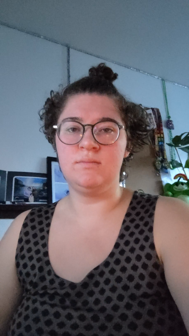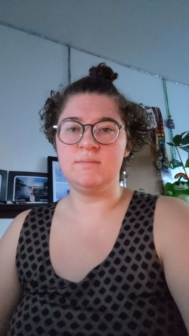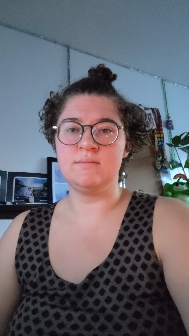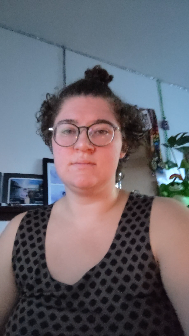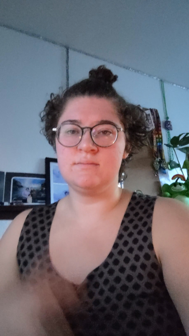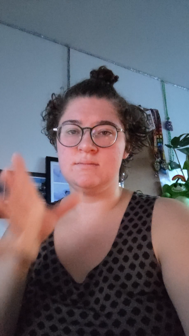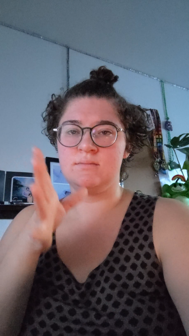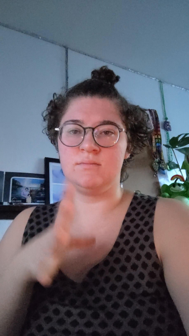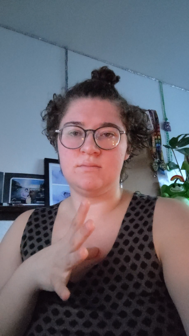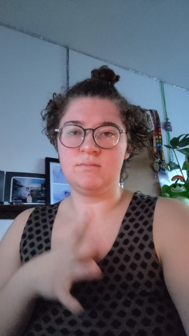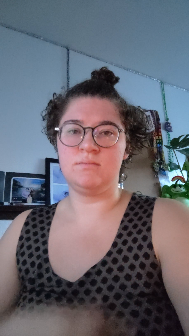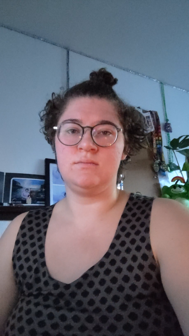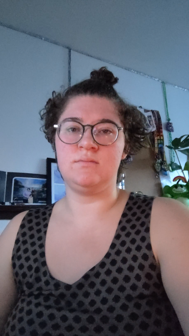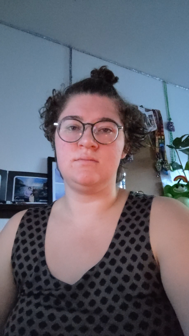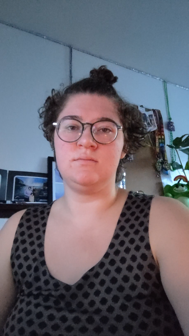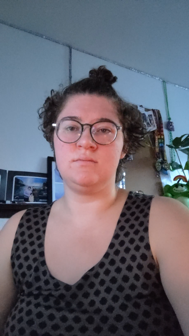lady